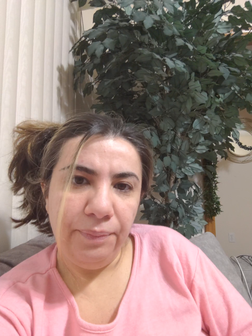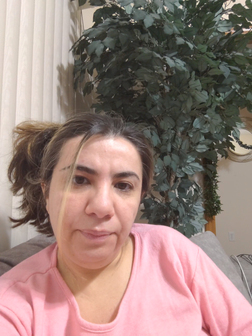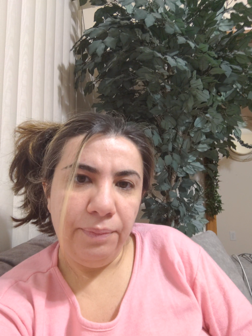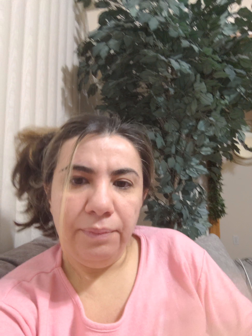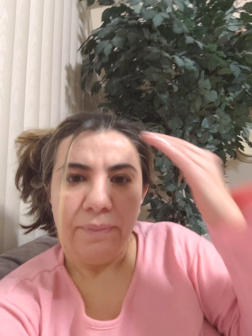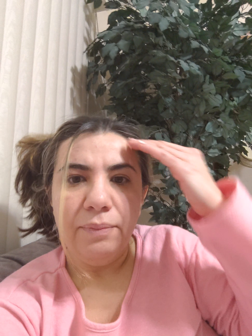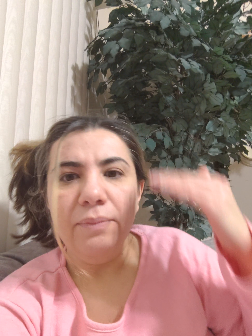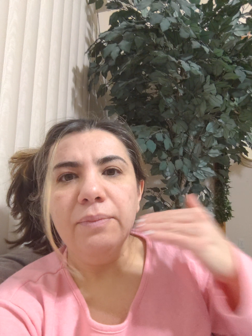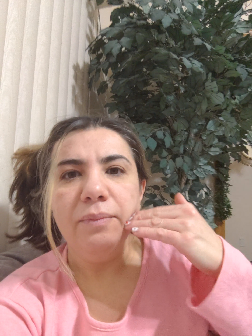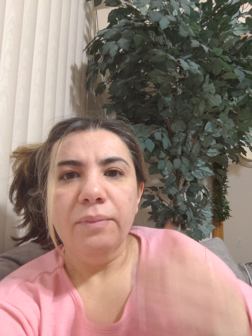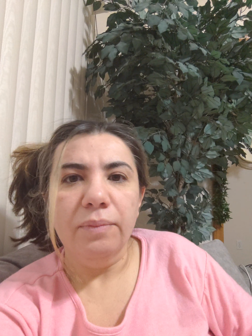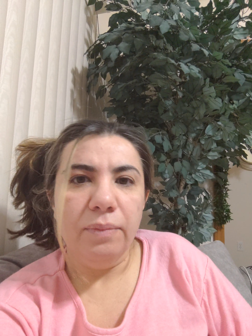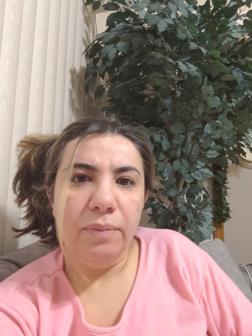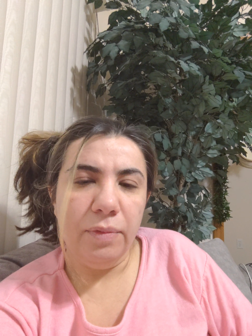head